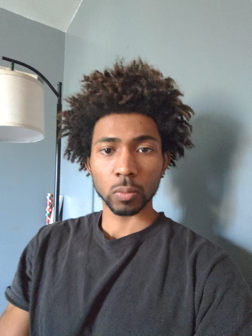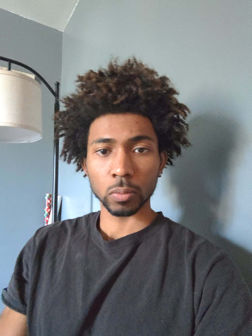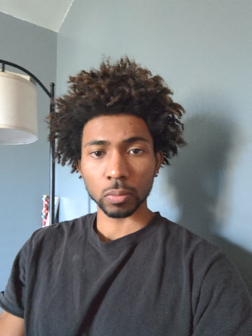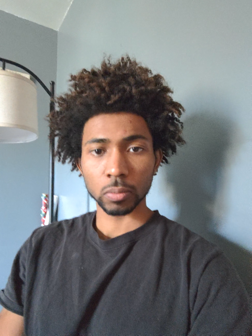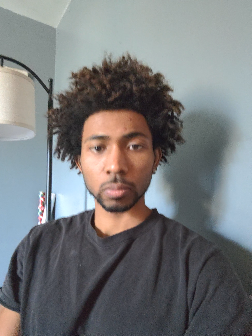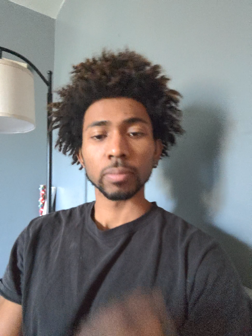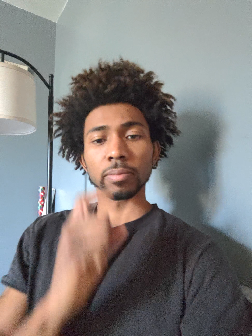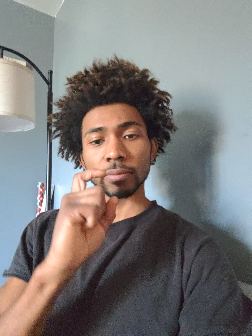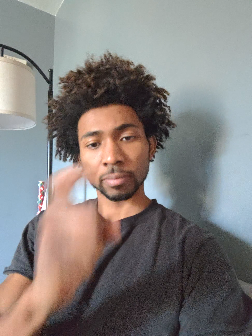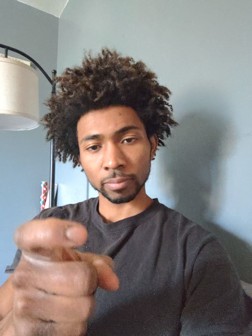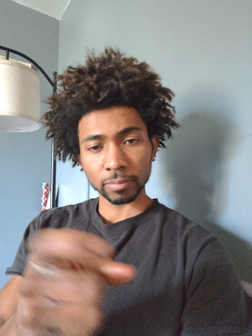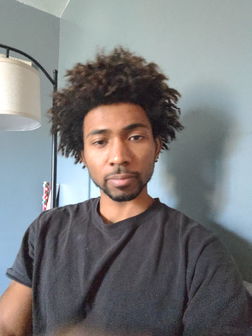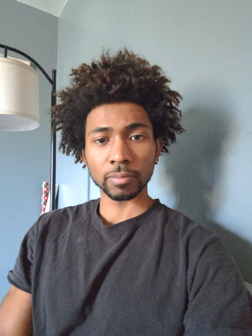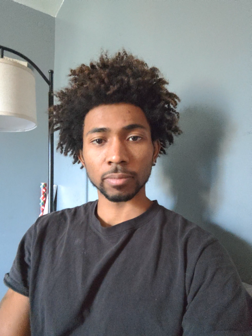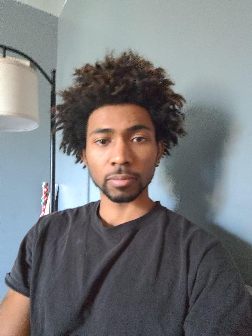gift